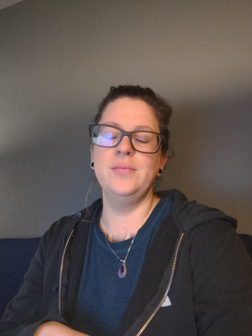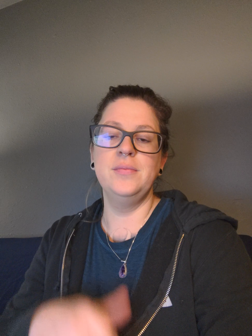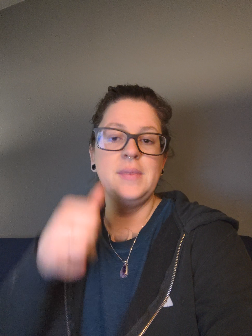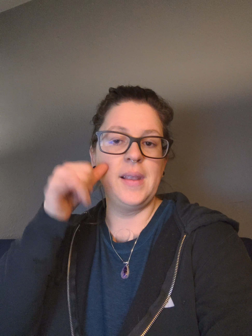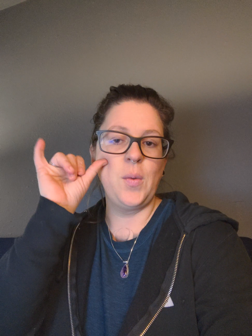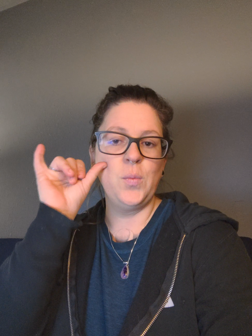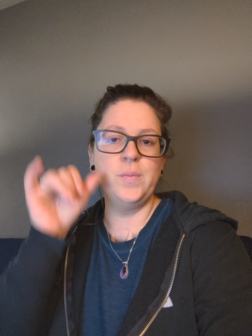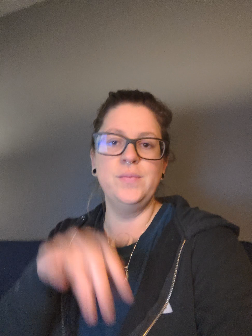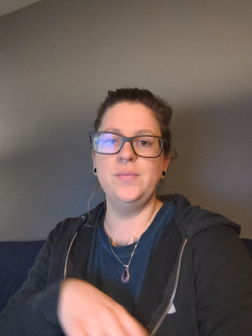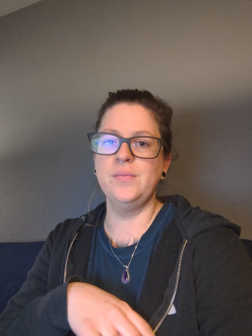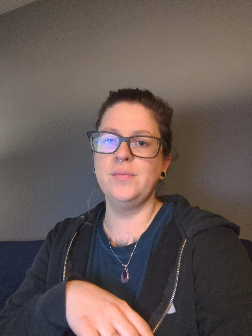cow